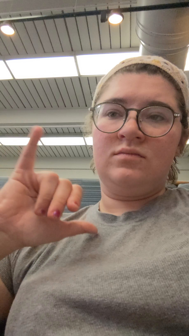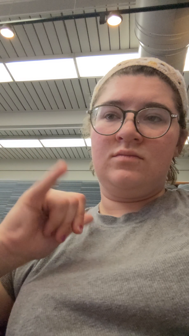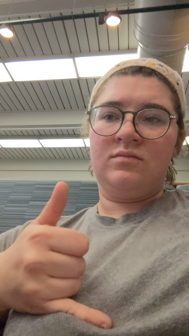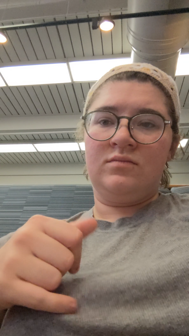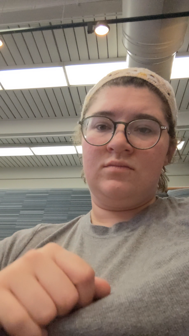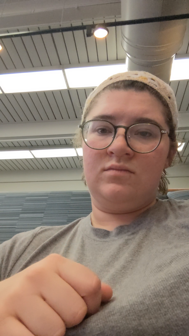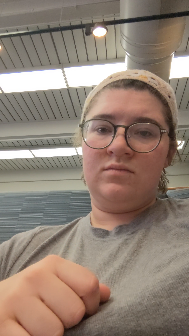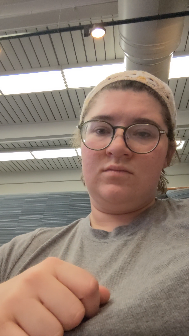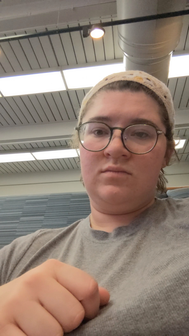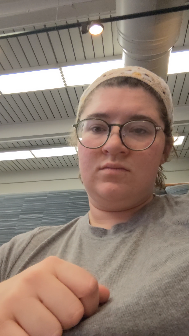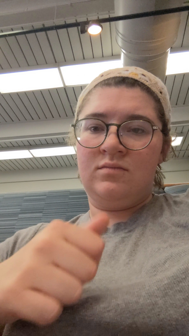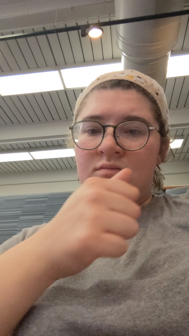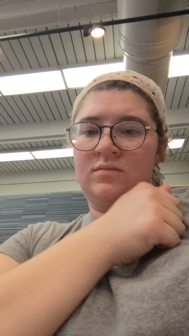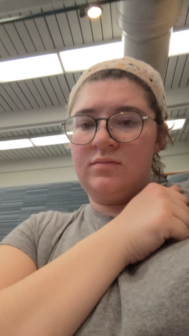hug